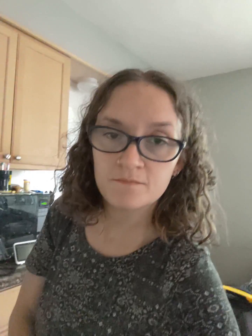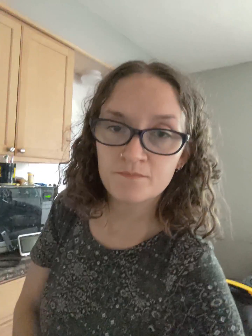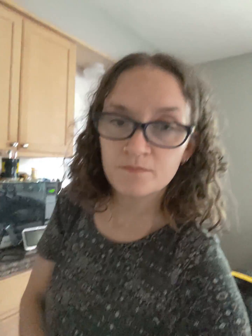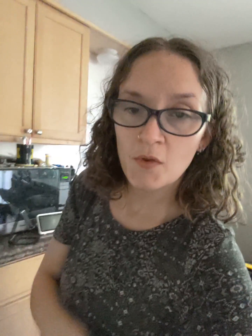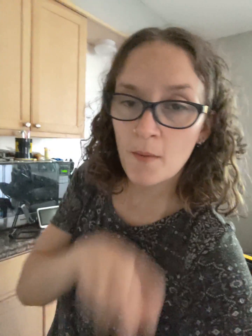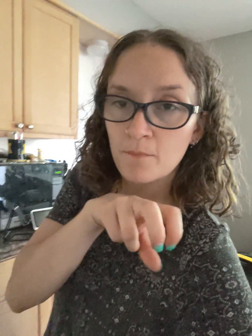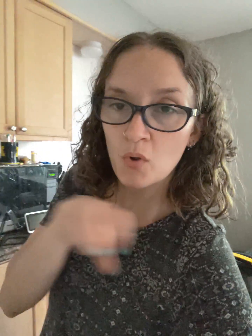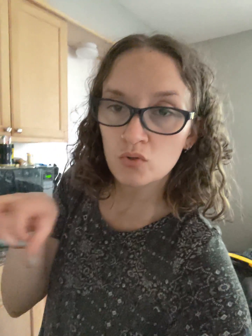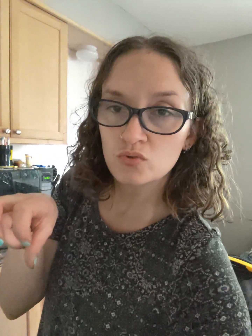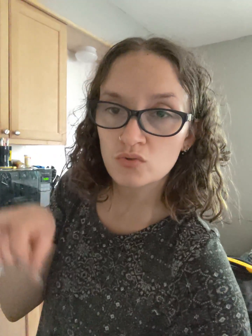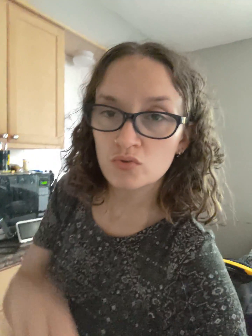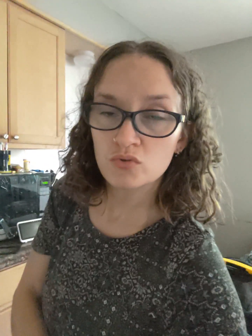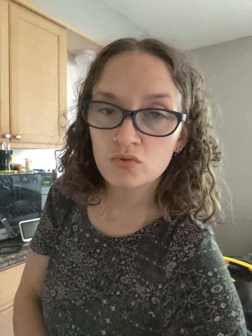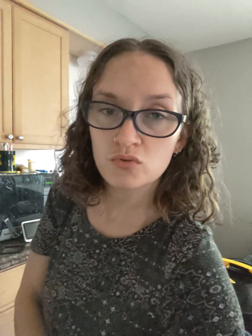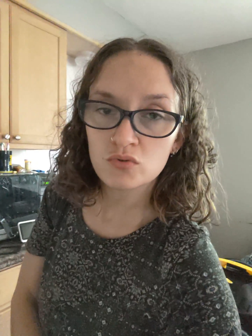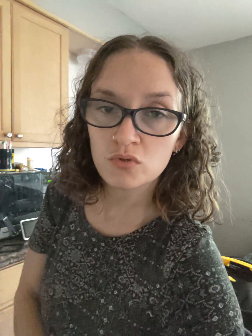porch